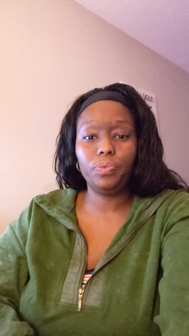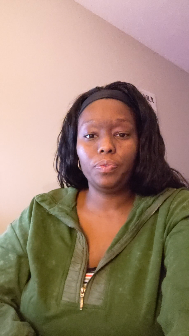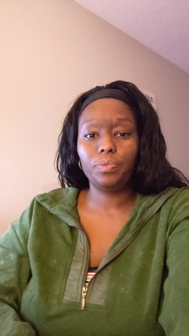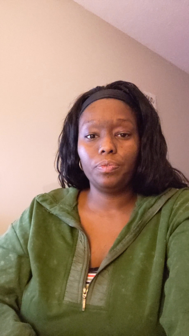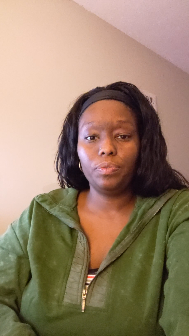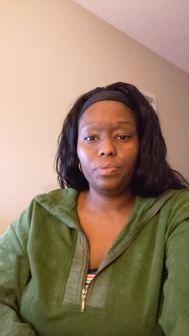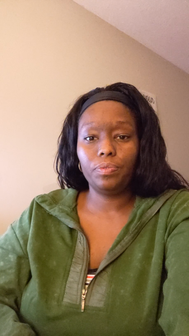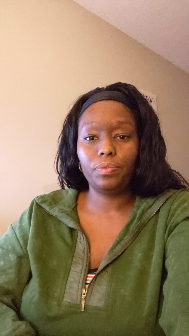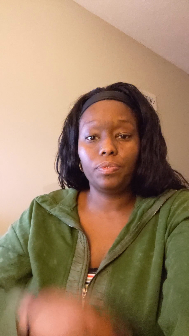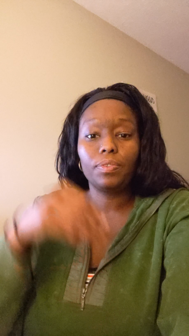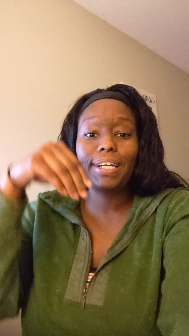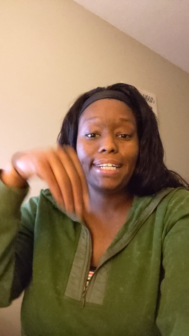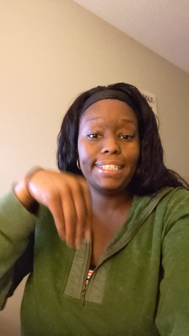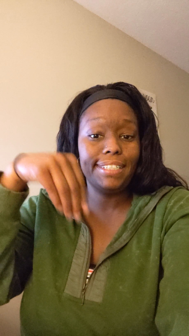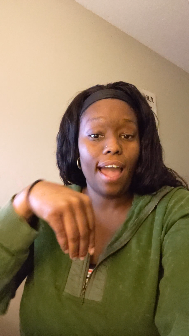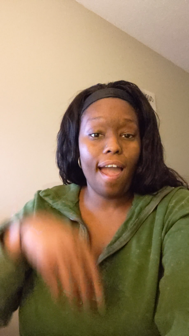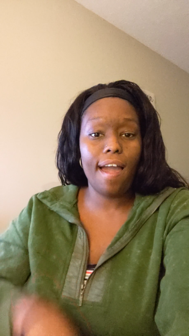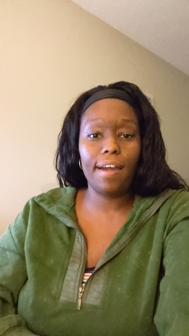inside